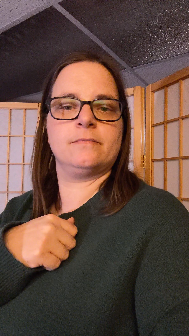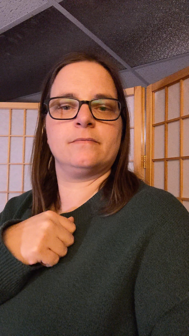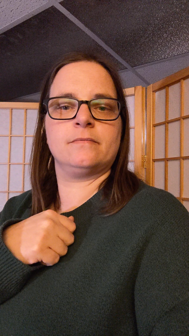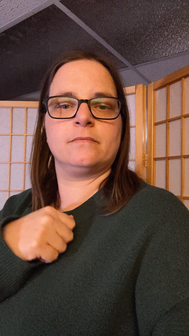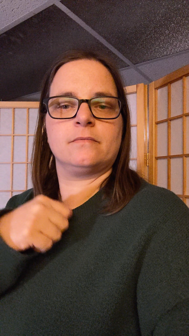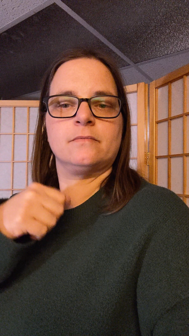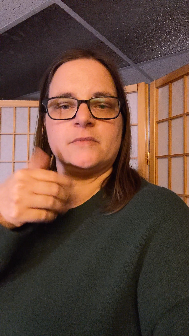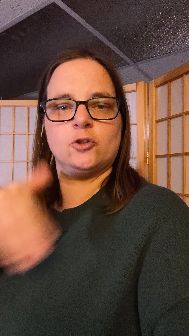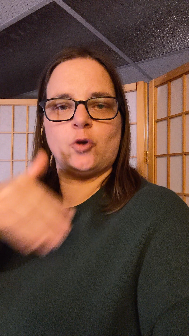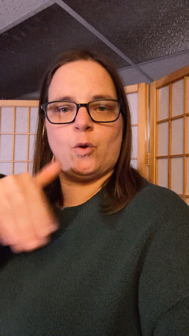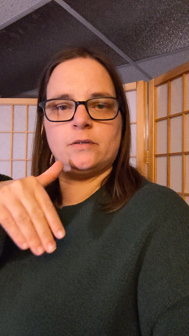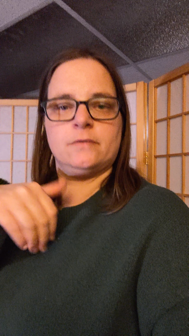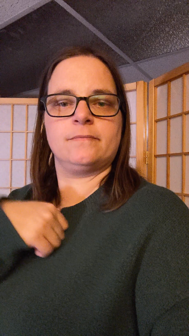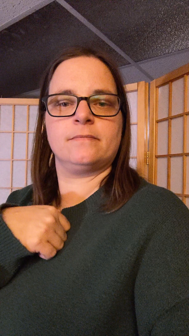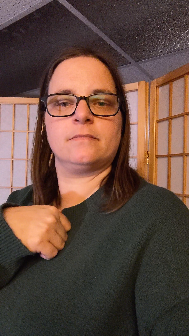shorts